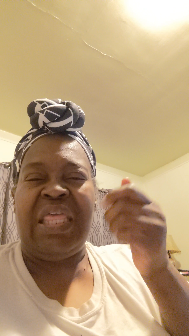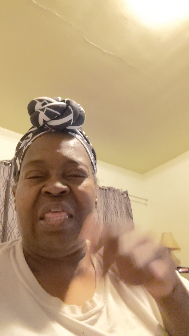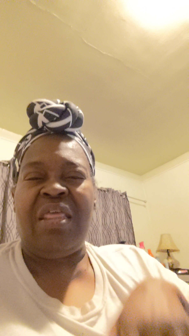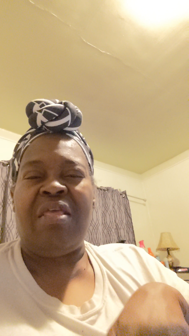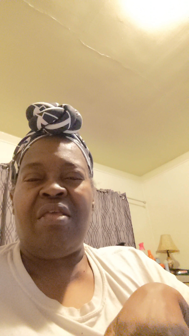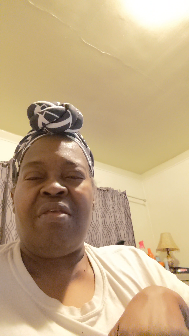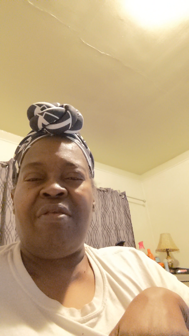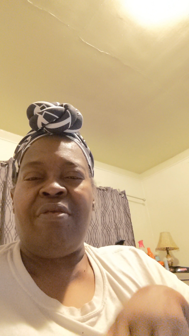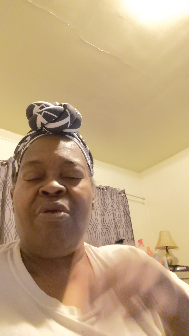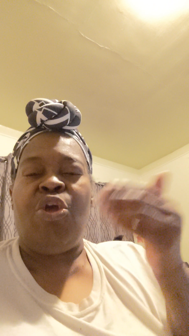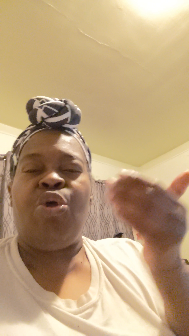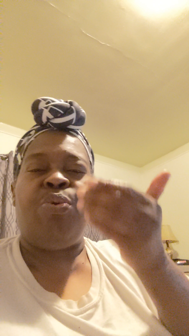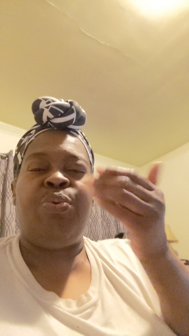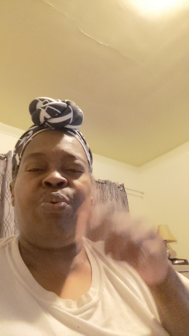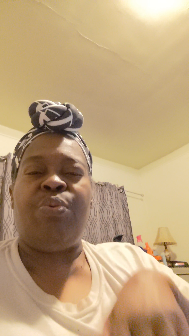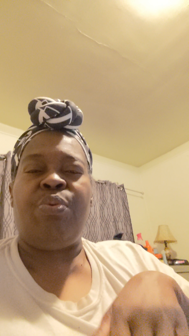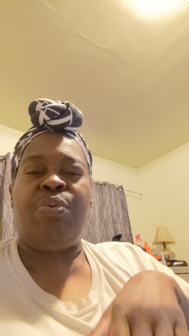new